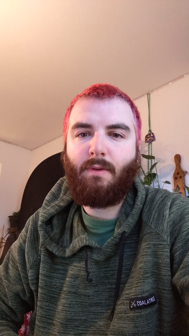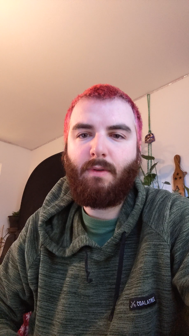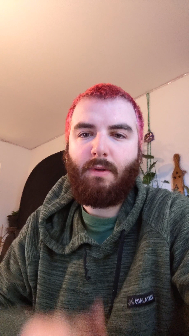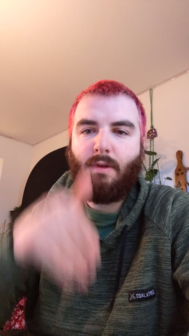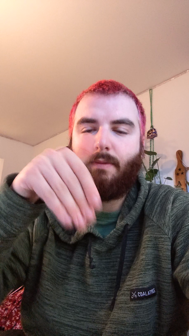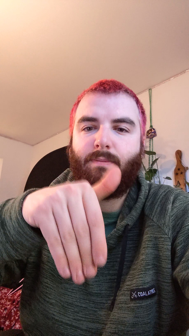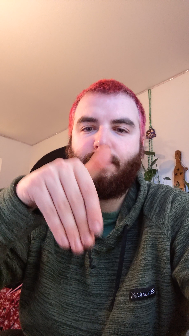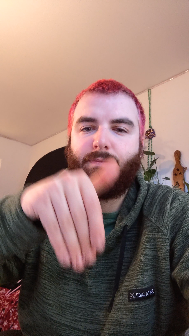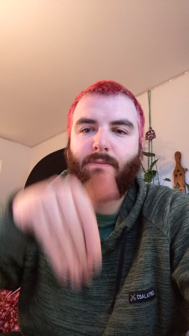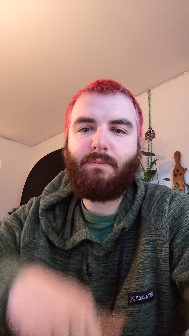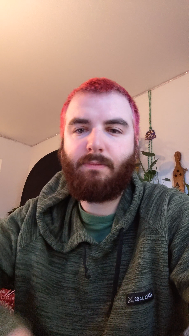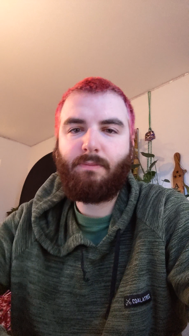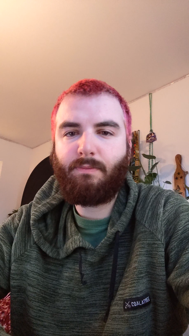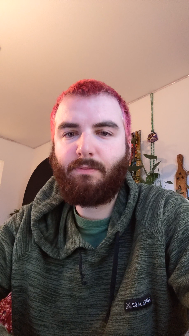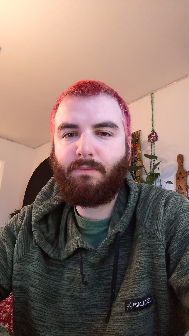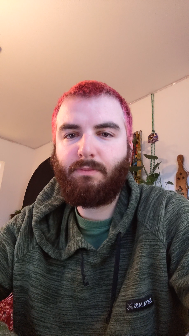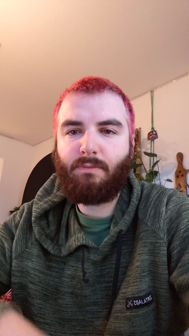night night